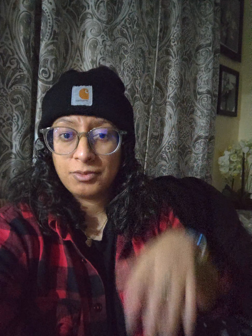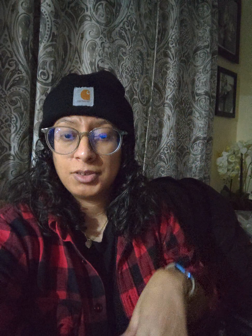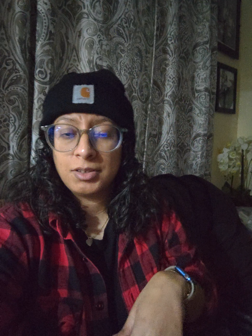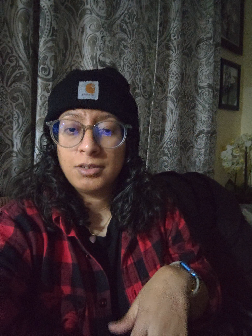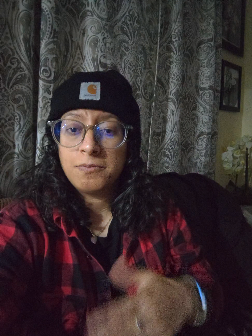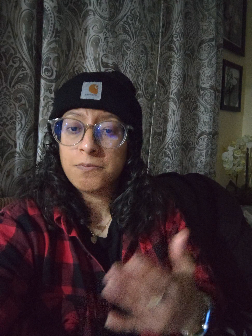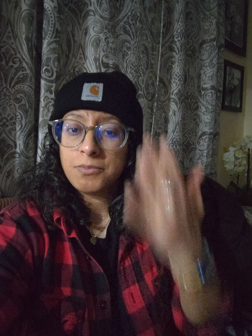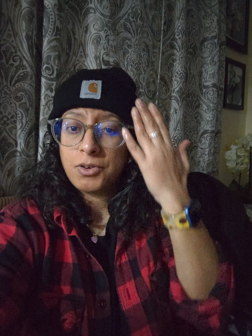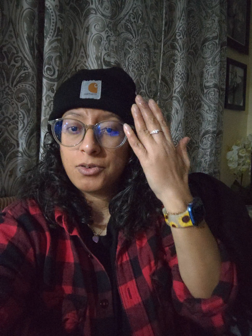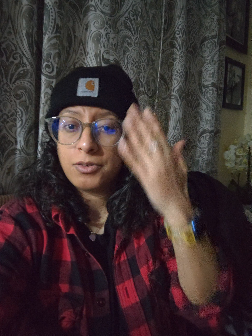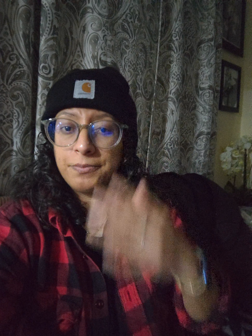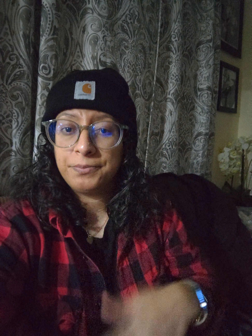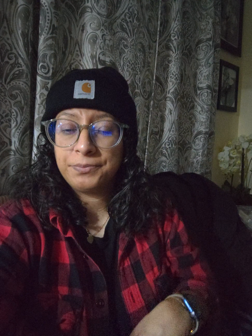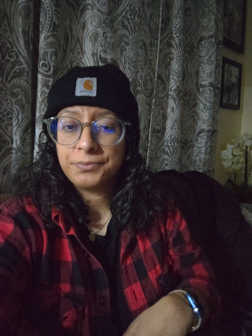morning